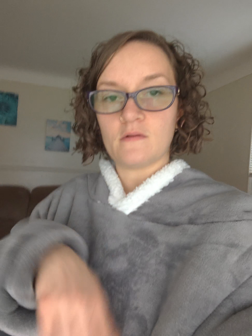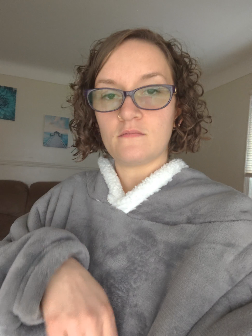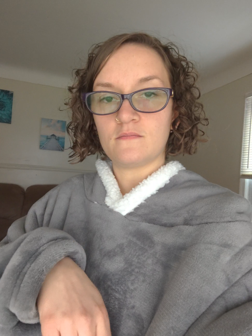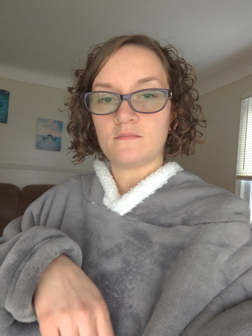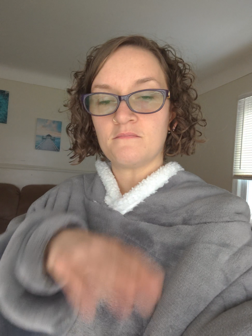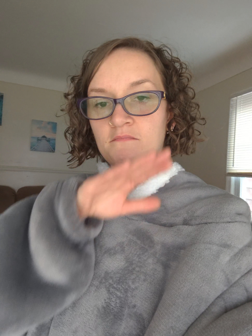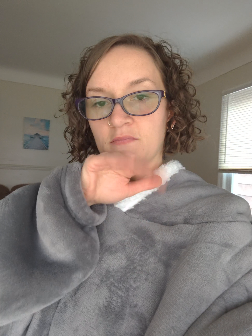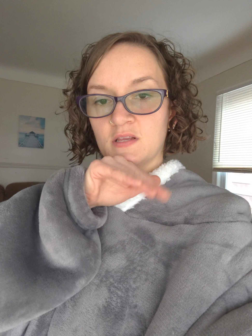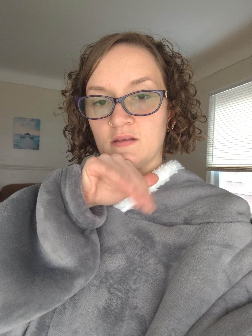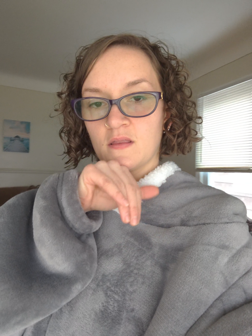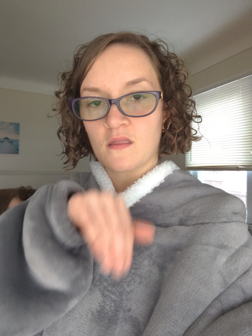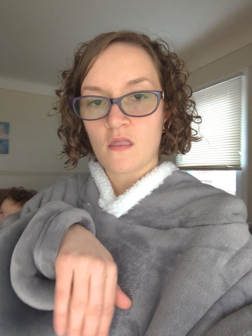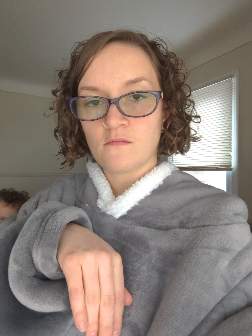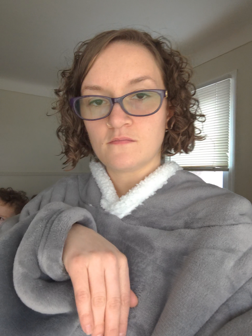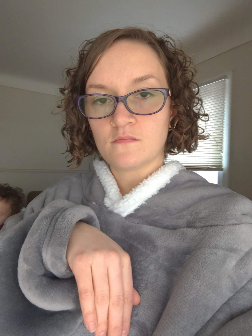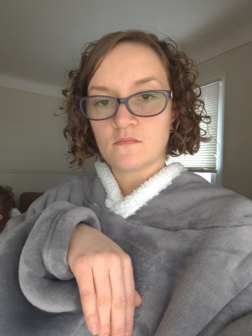pig